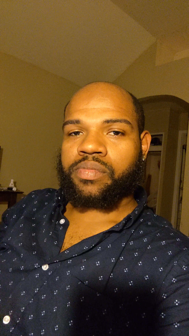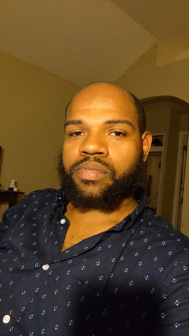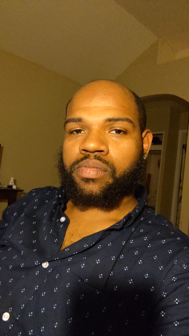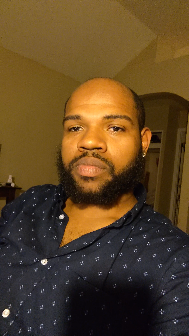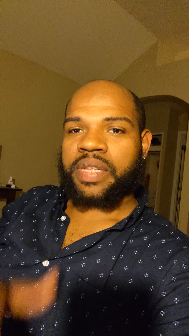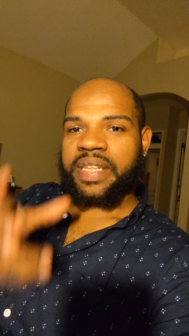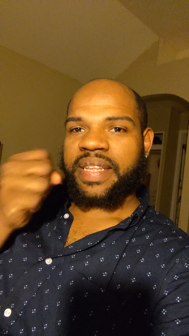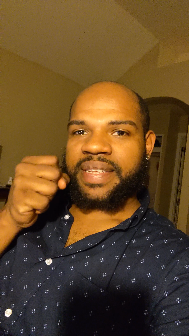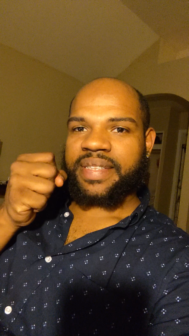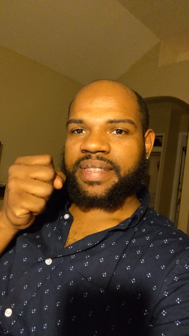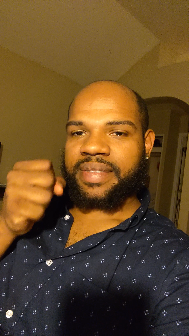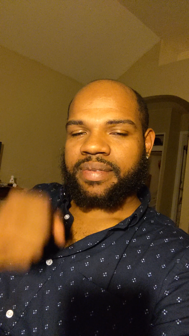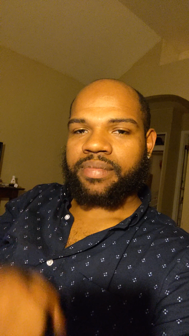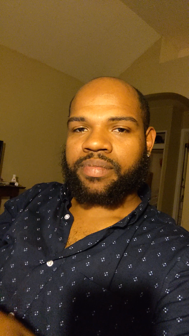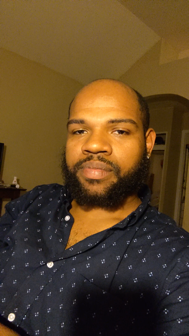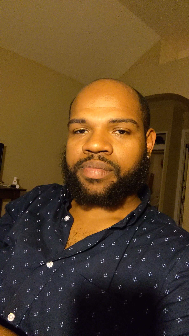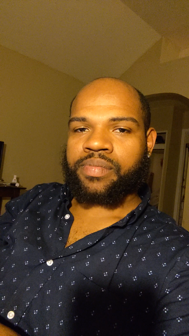get